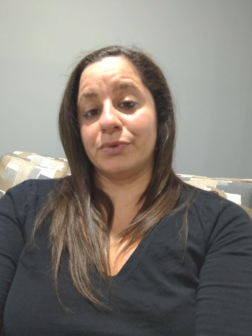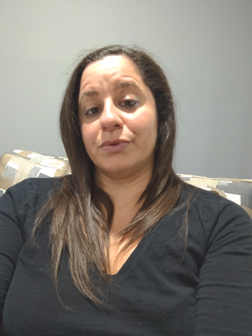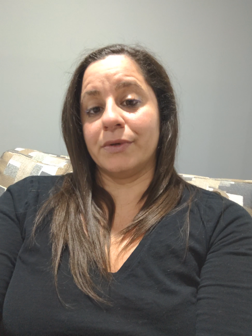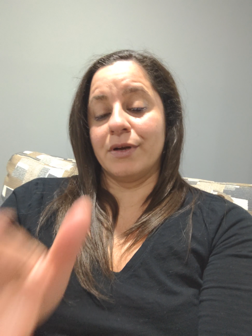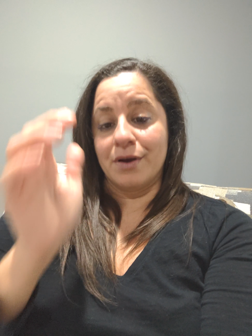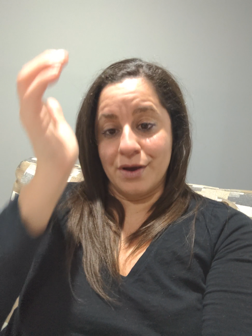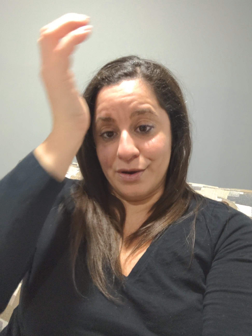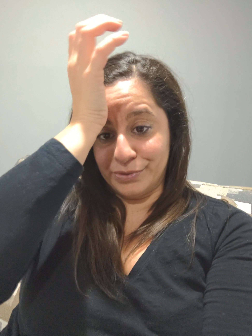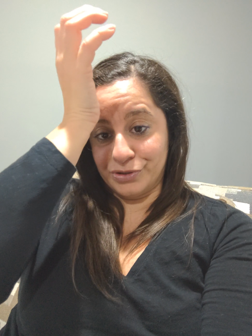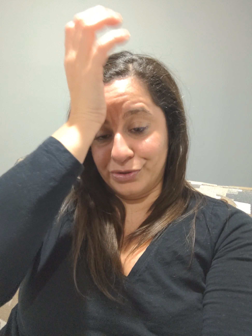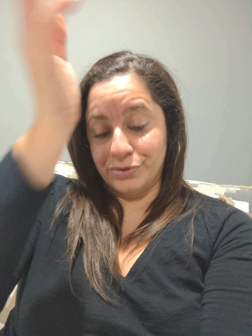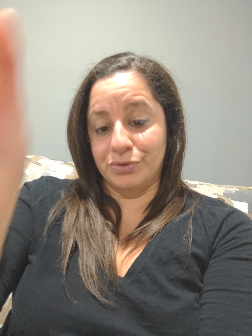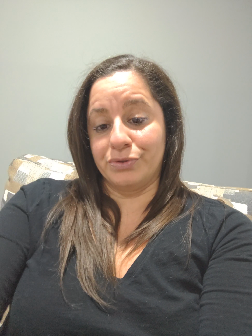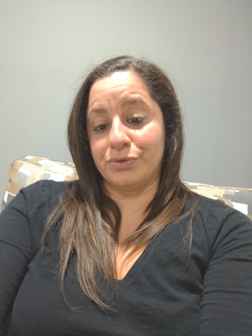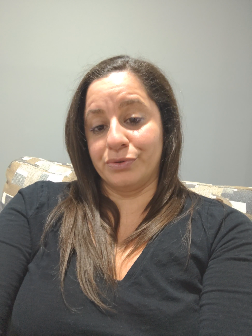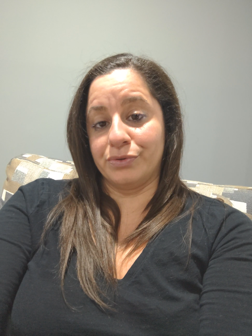garbage